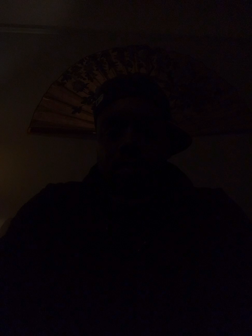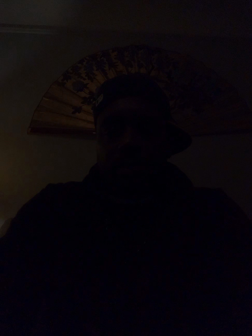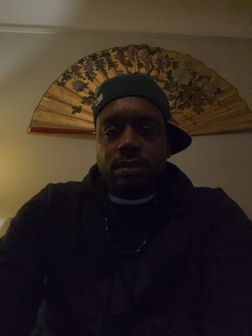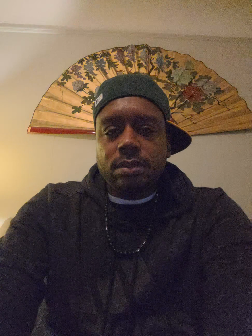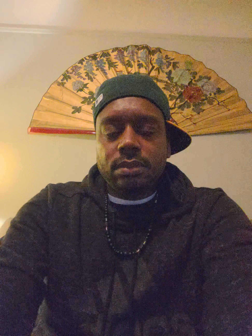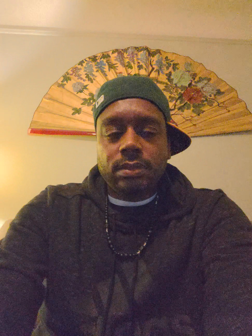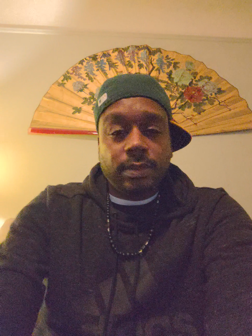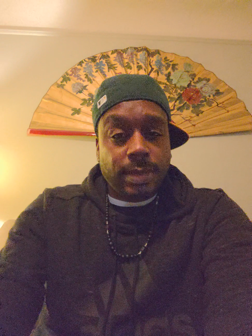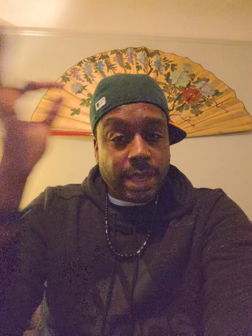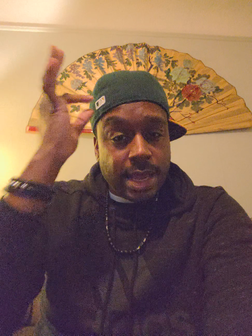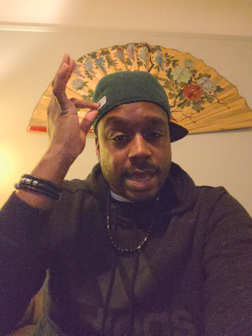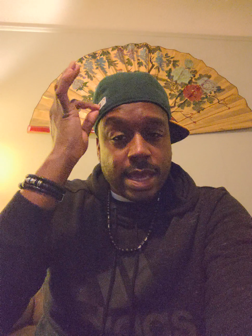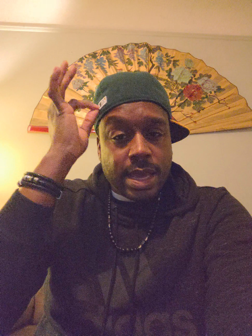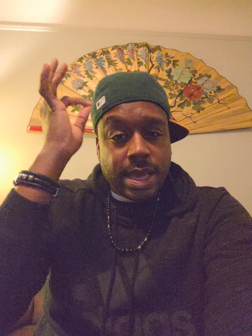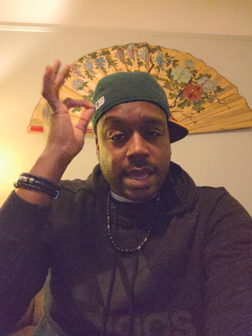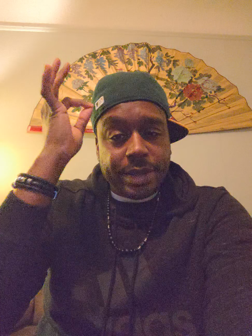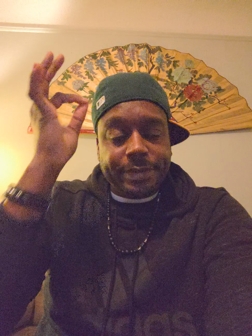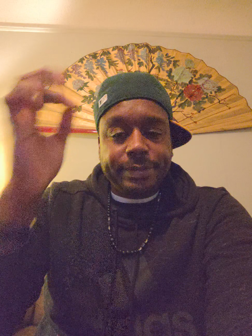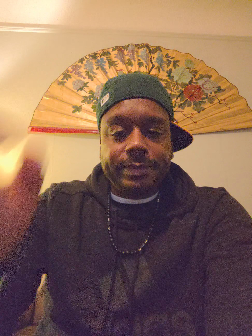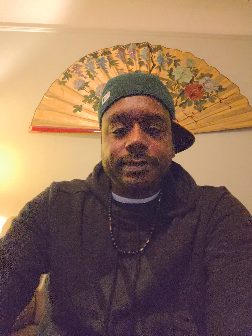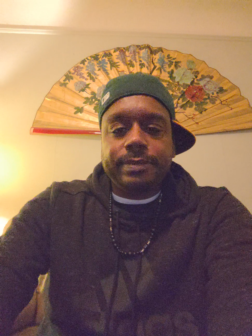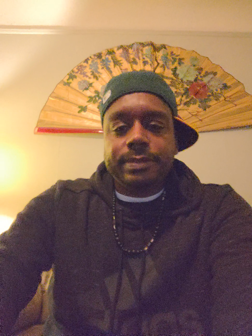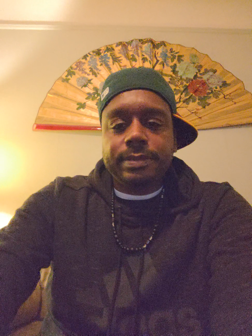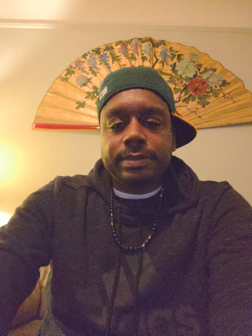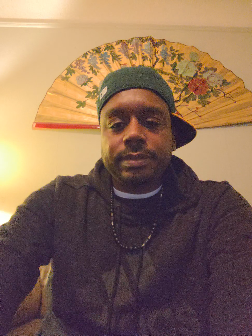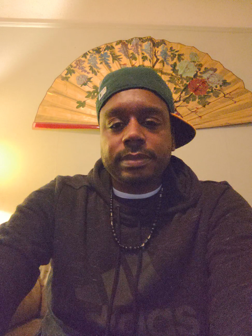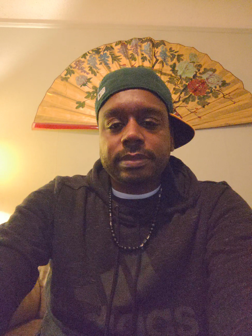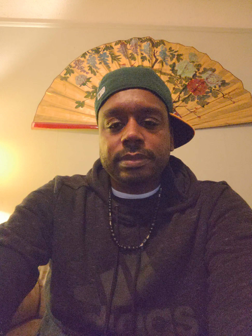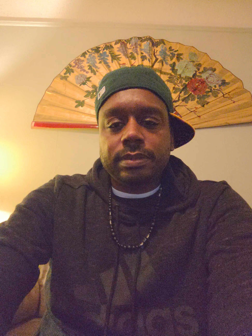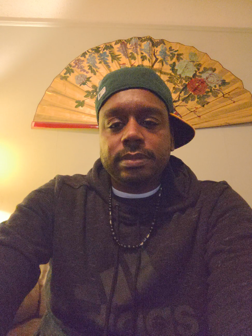hair